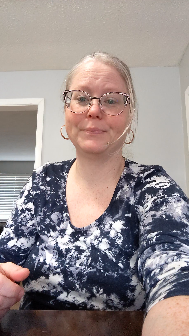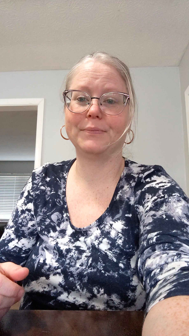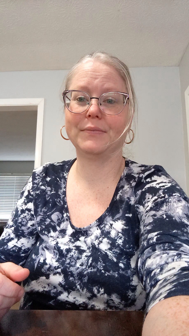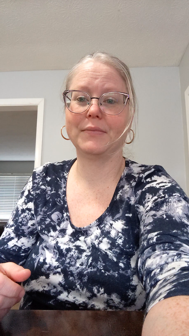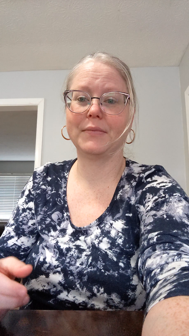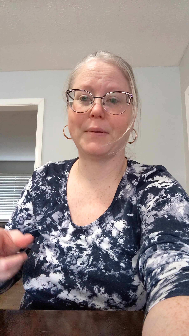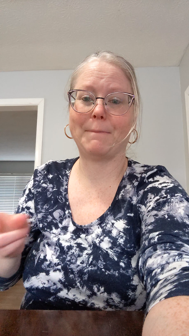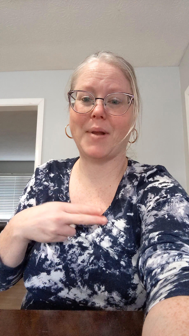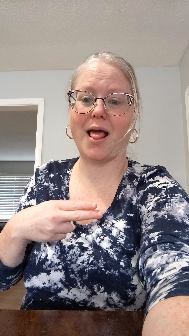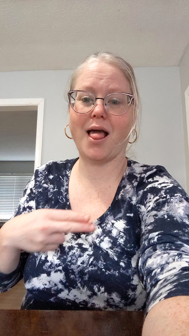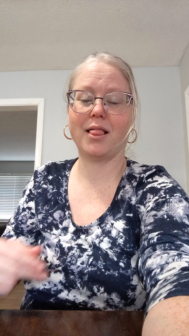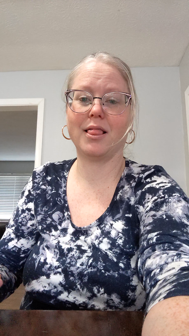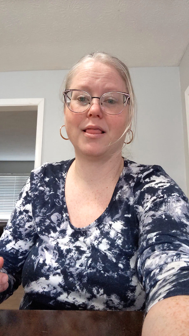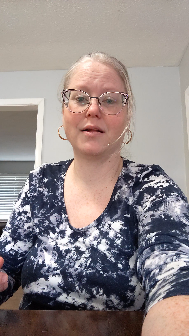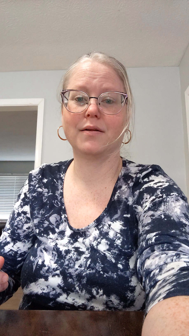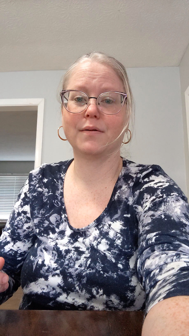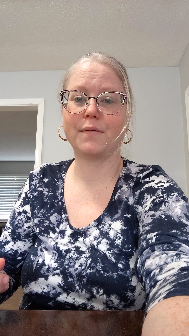belt